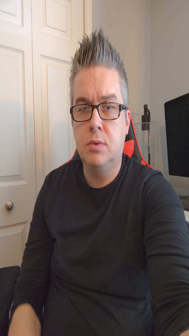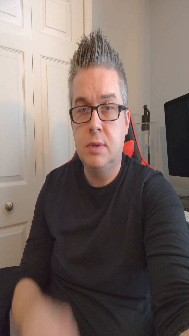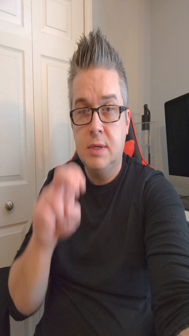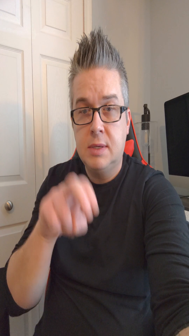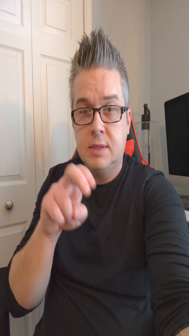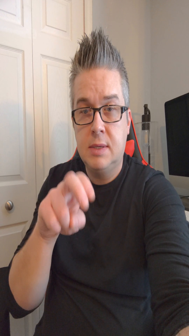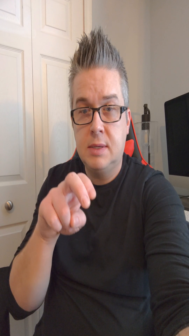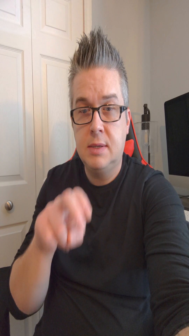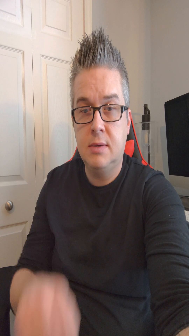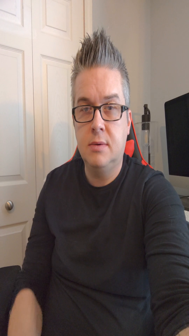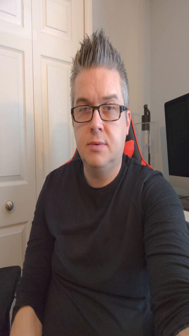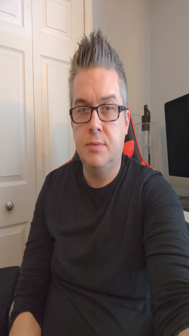chair